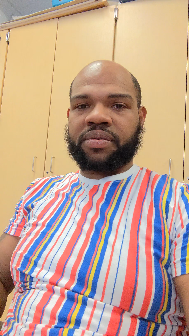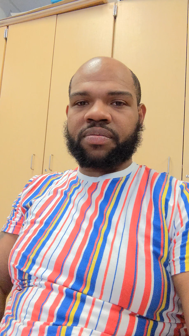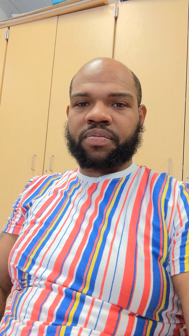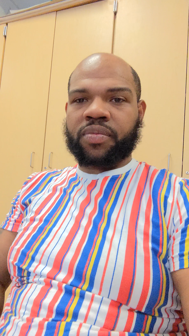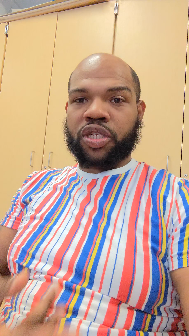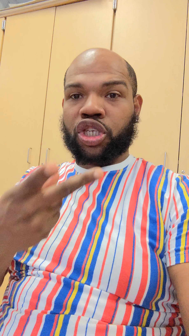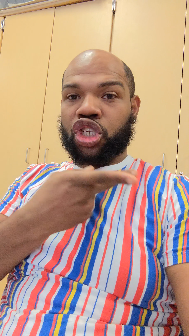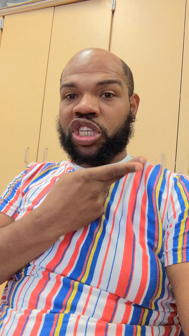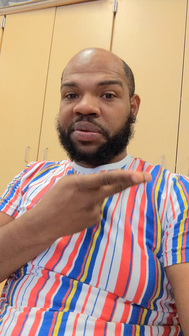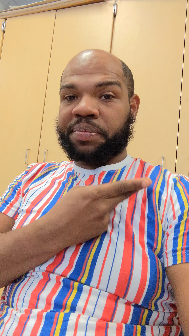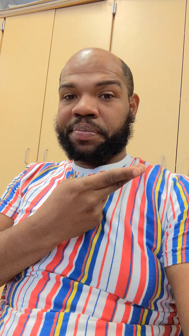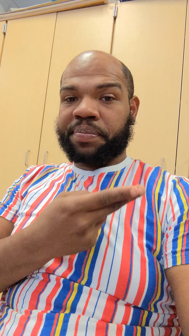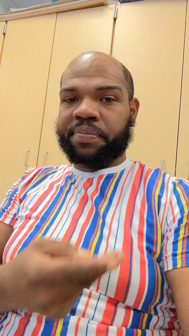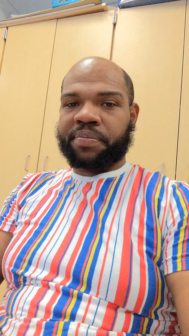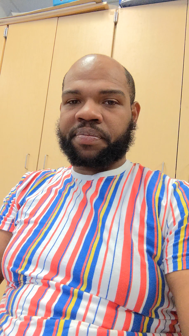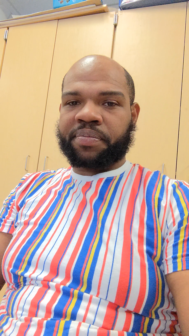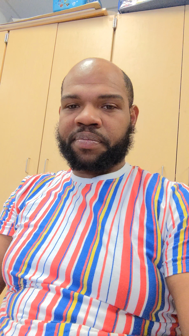sheep